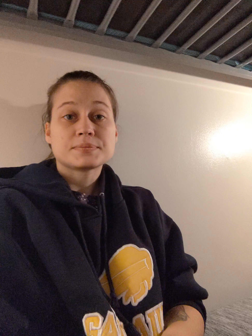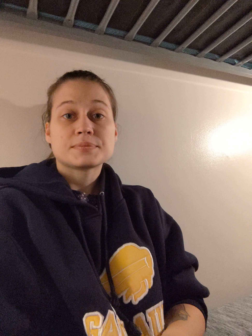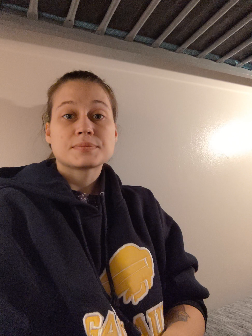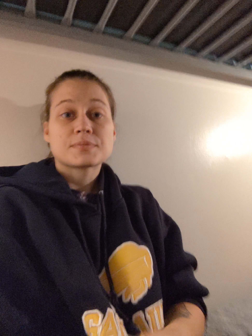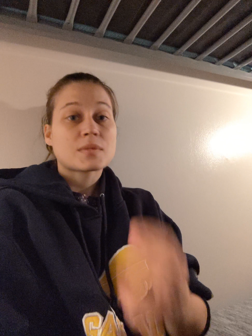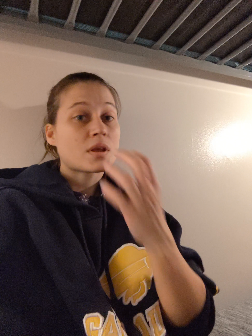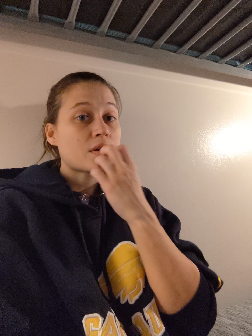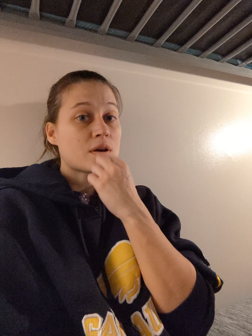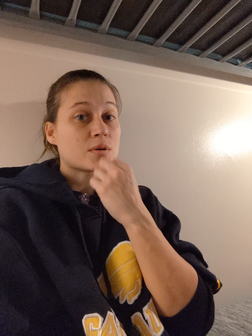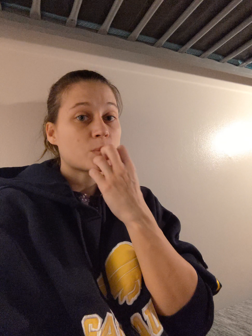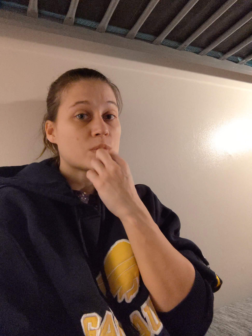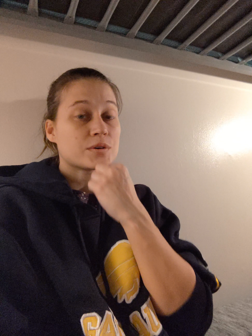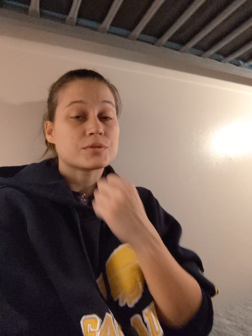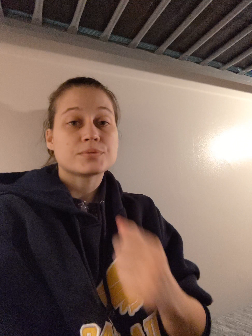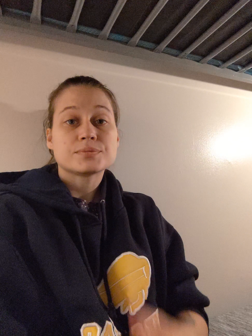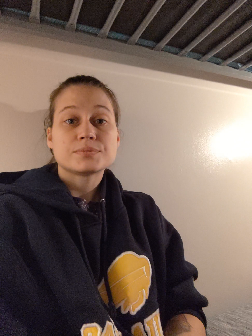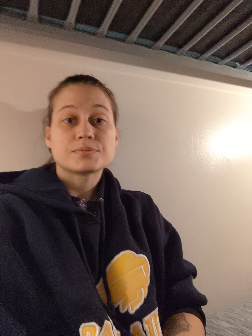underwear